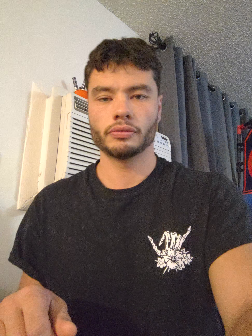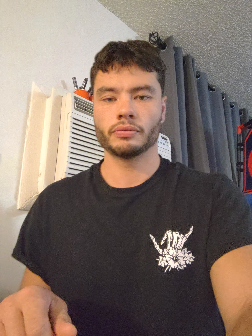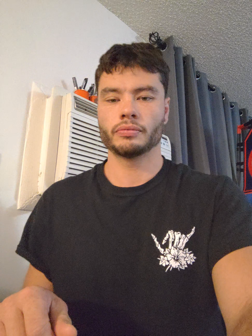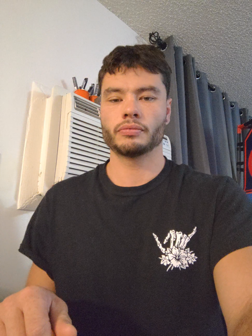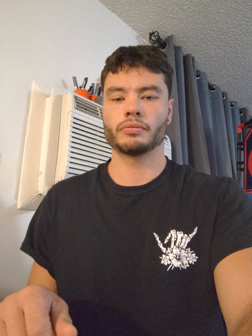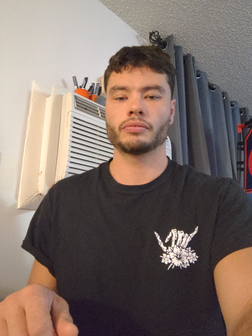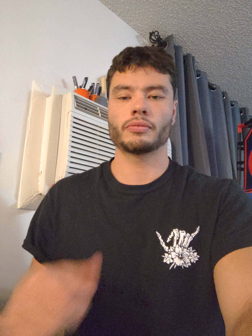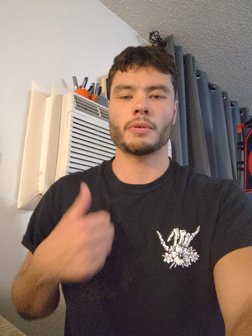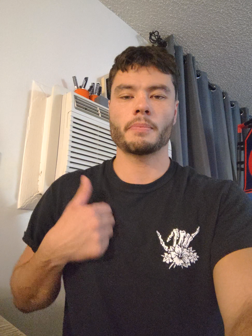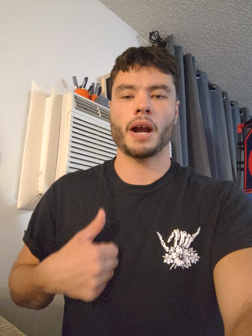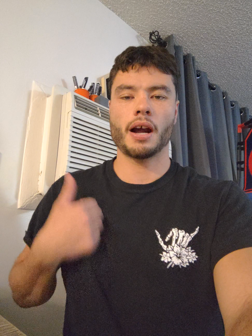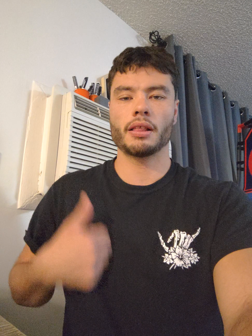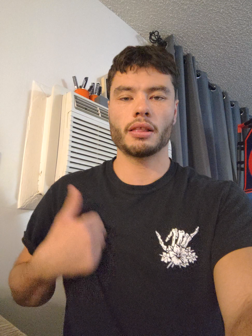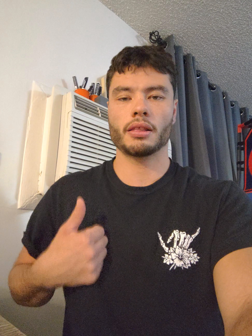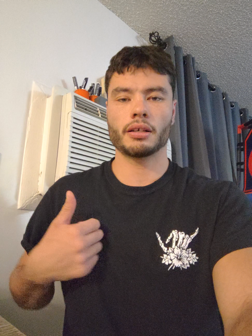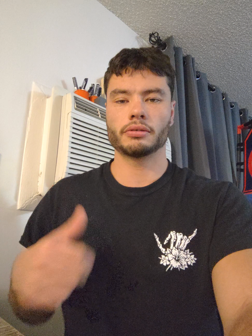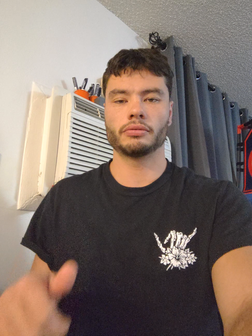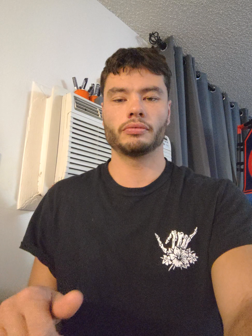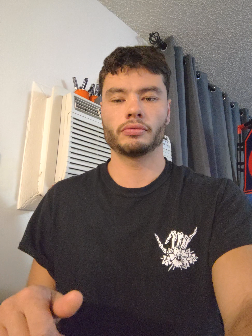bath